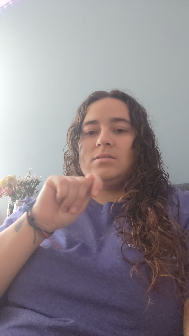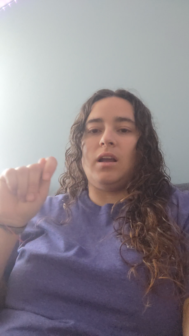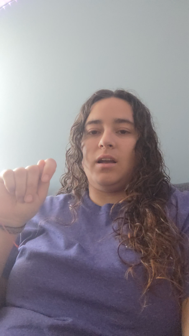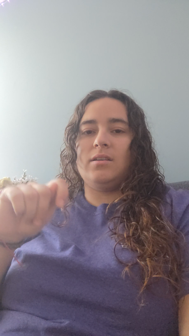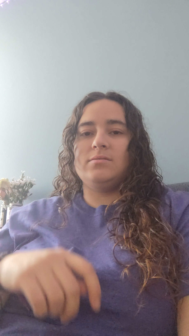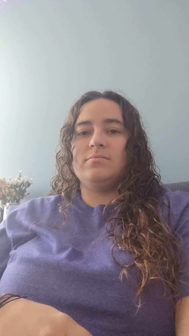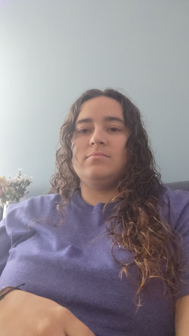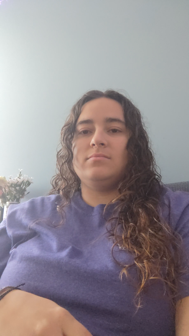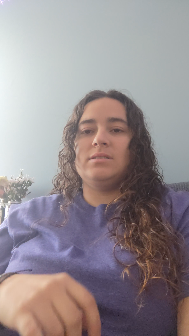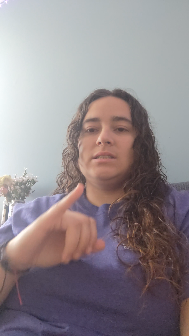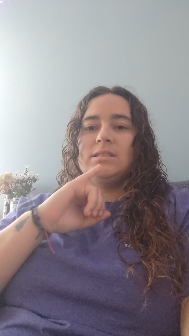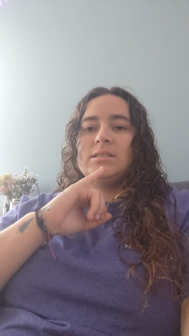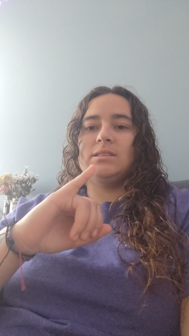is